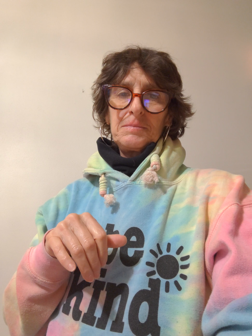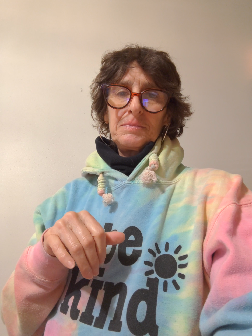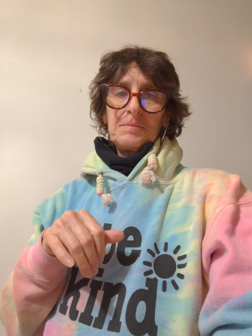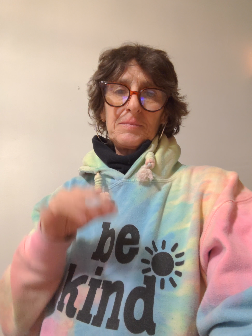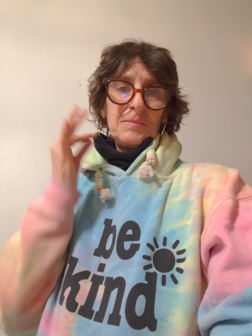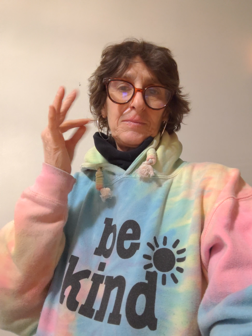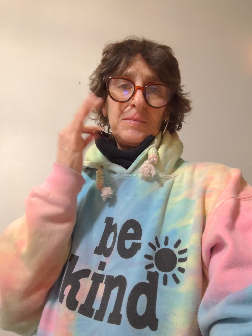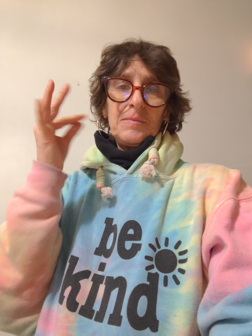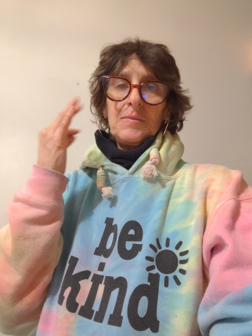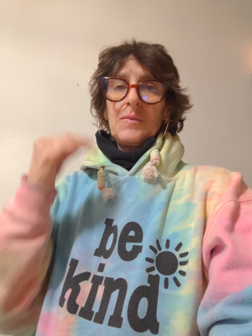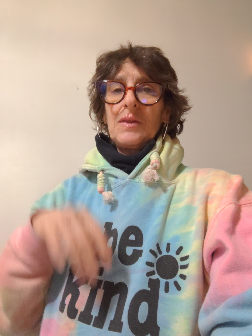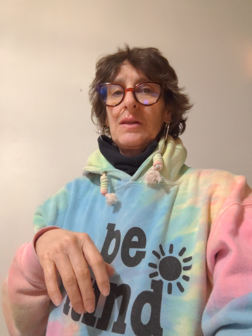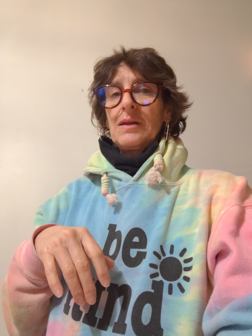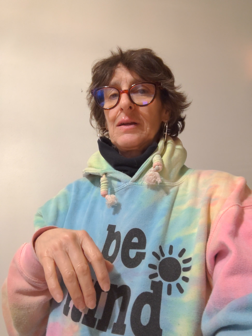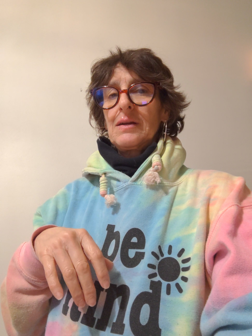cat